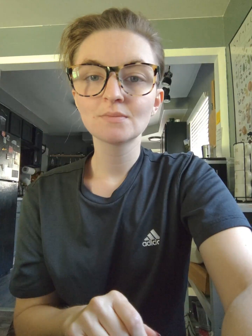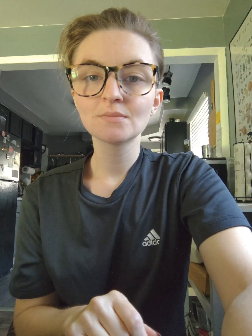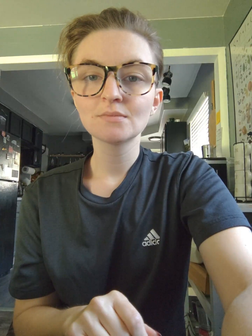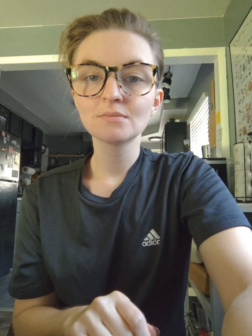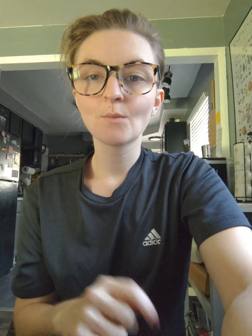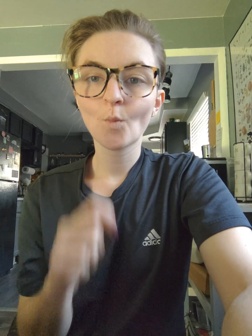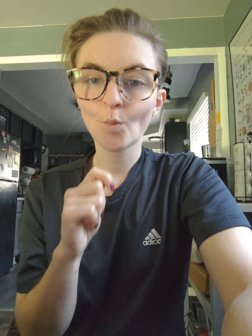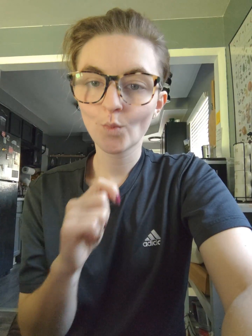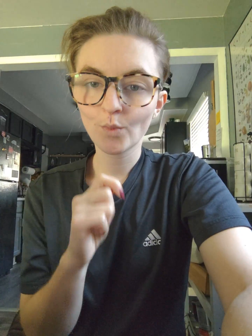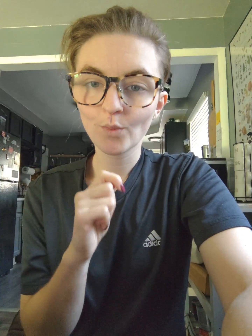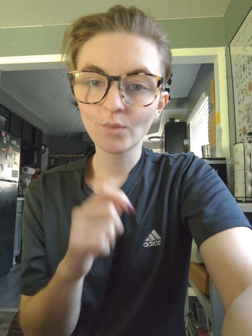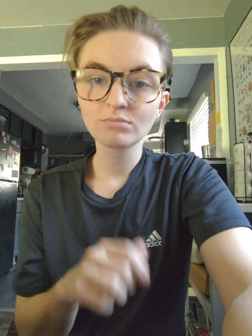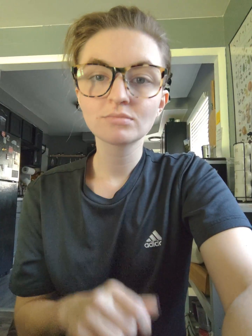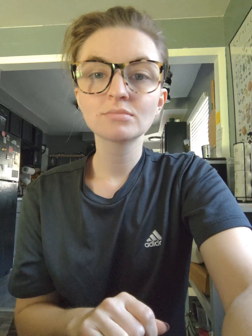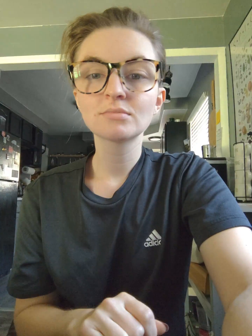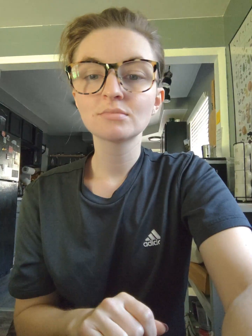popsicle